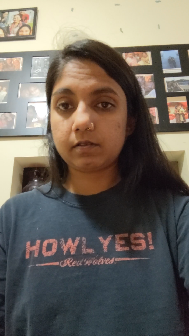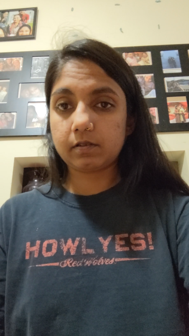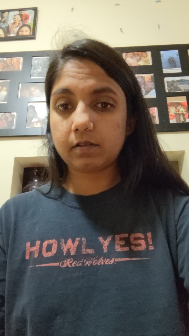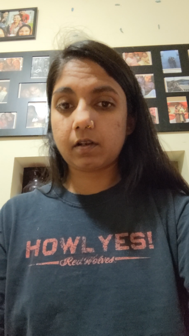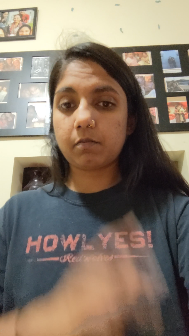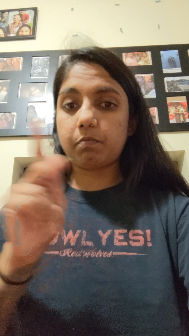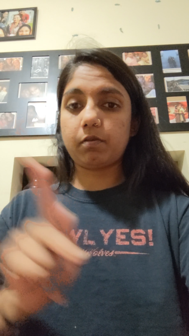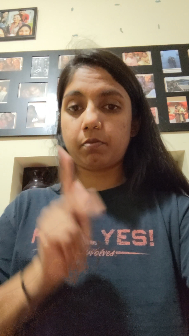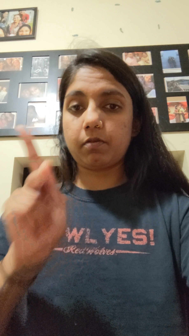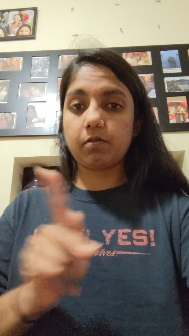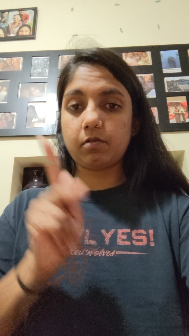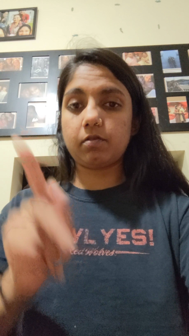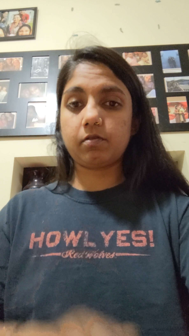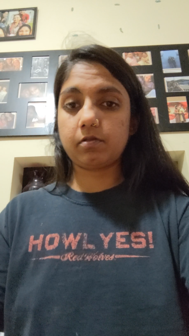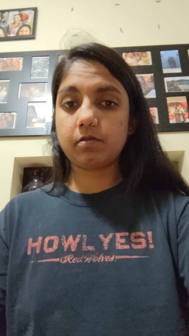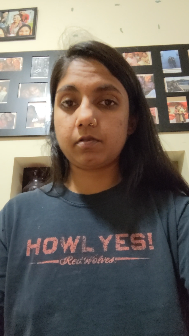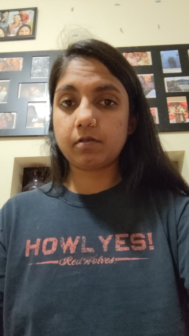people